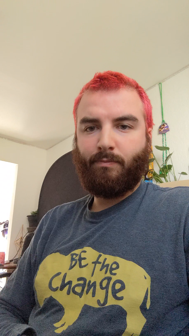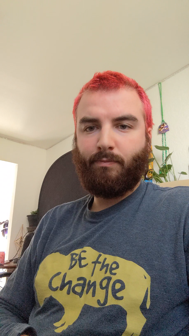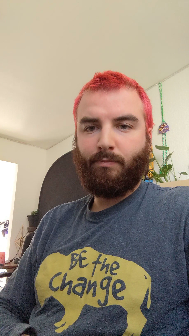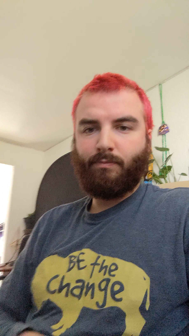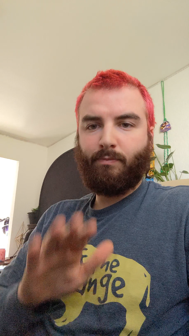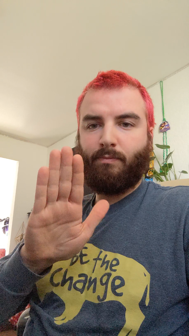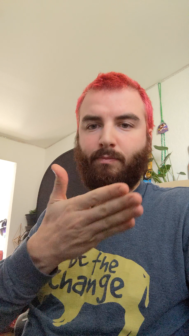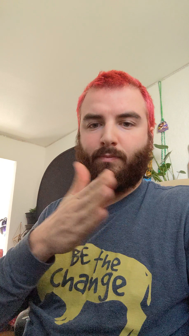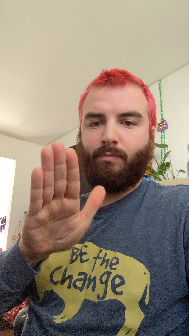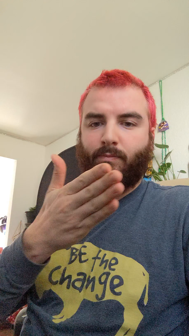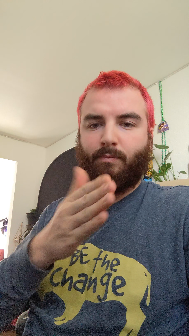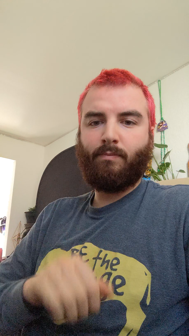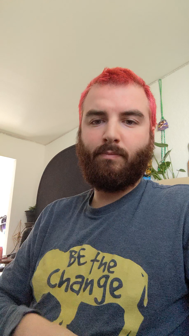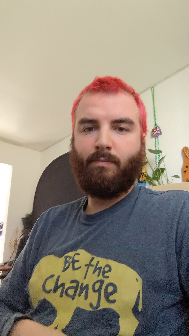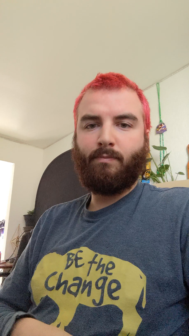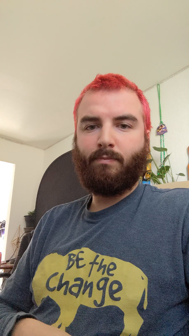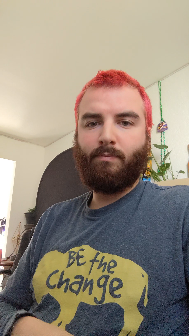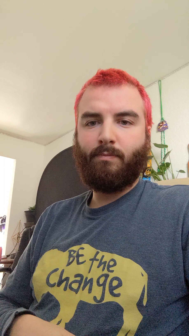share